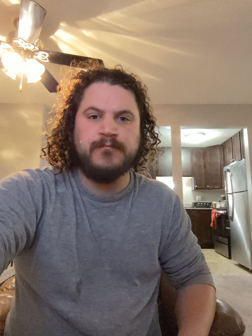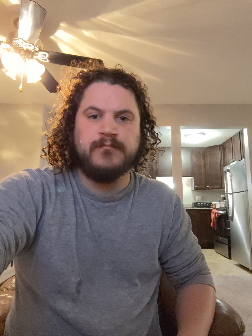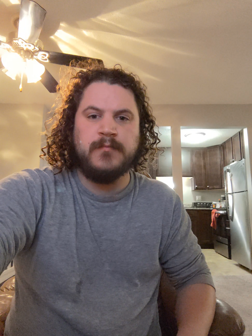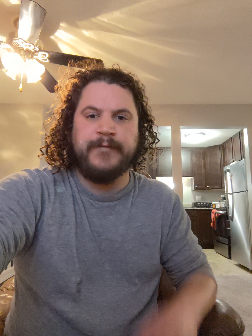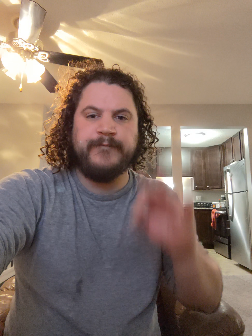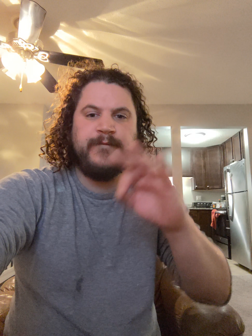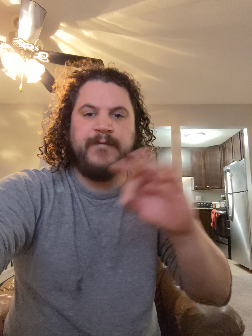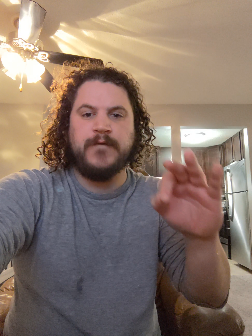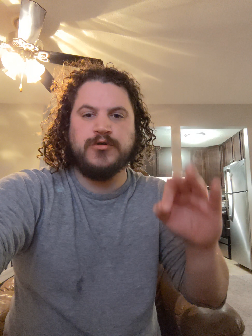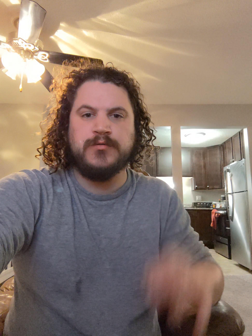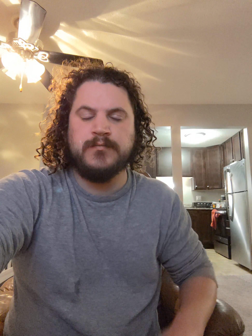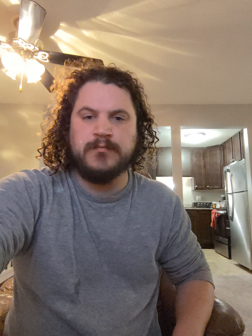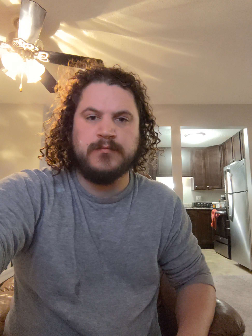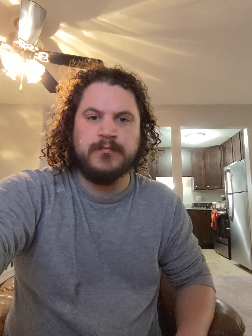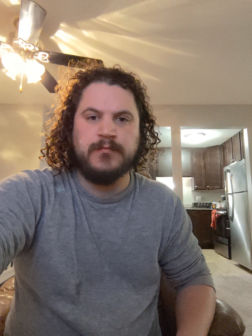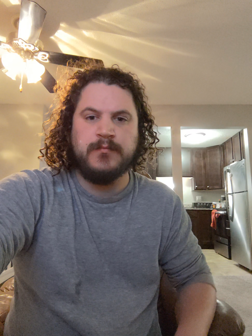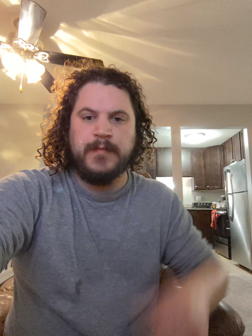french fries